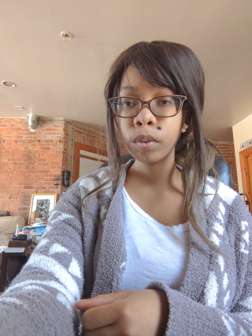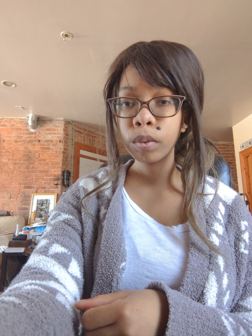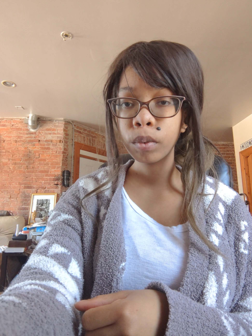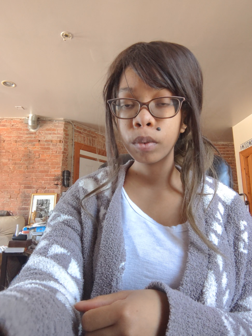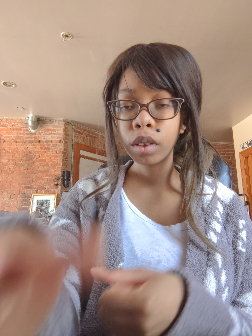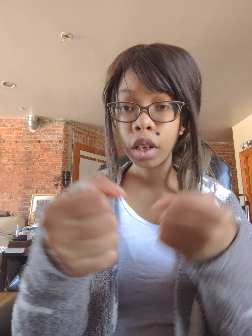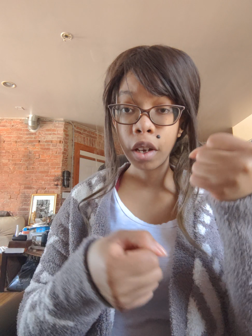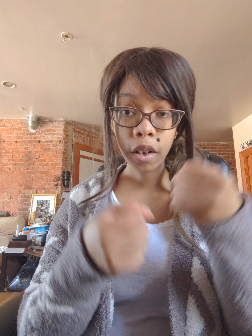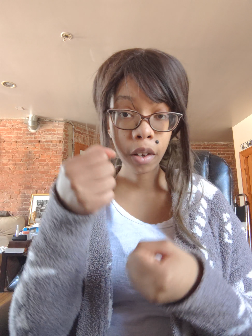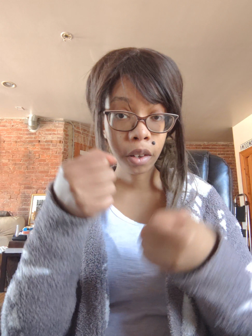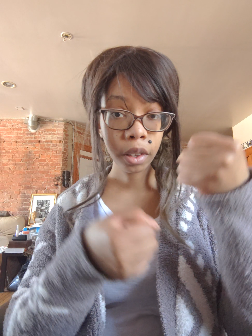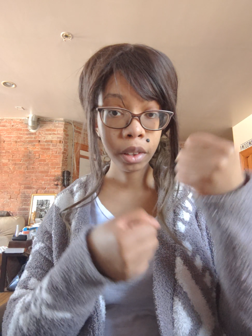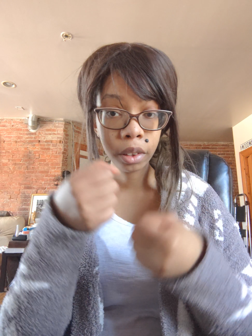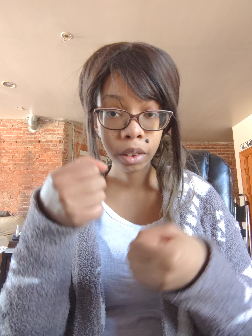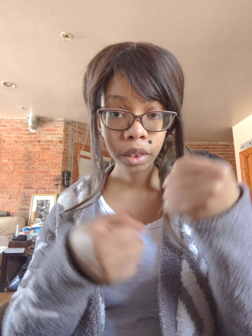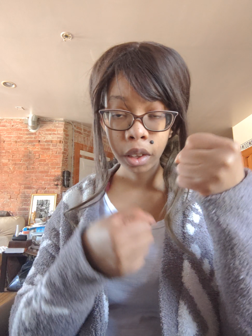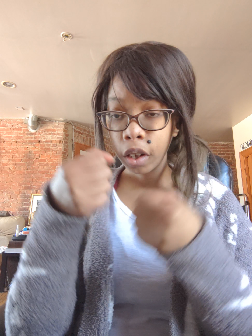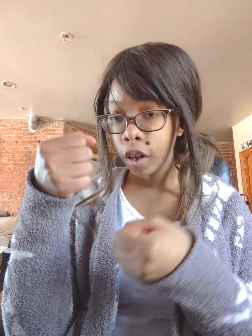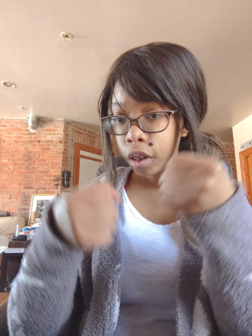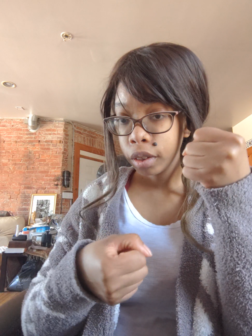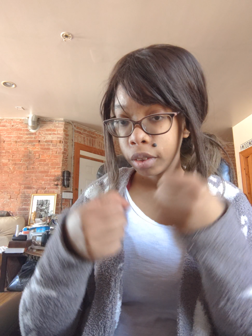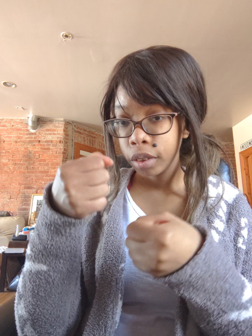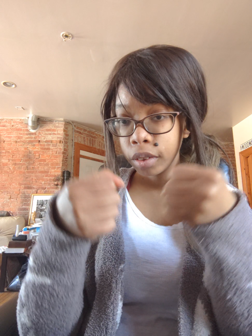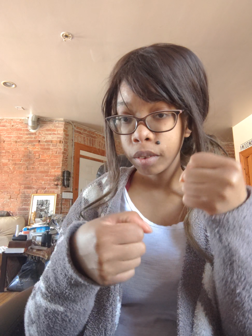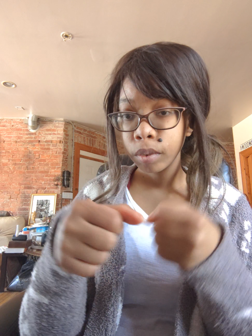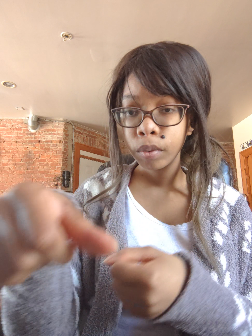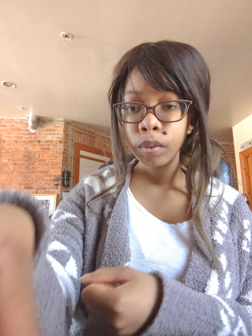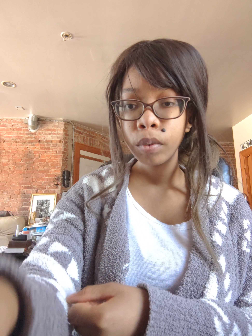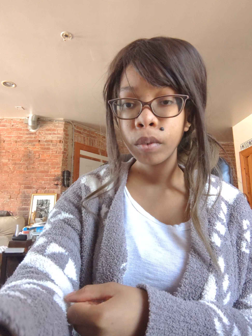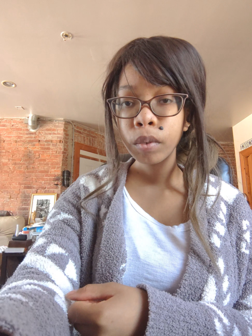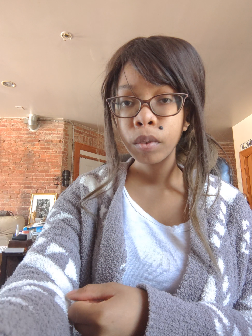car